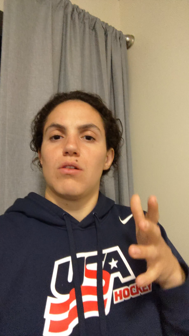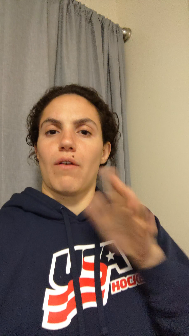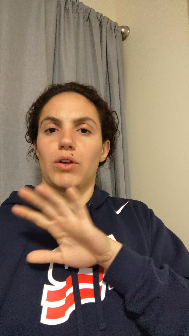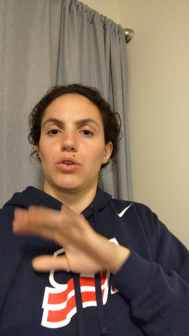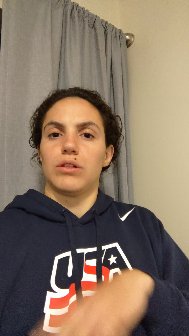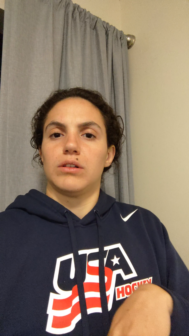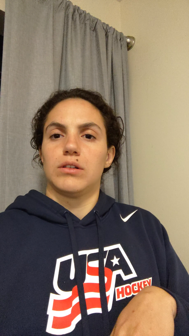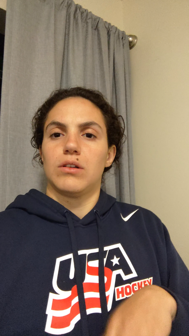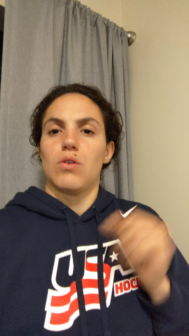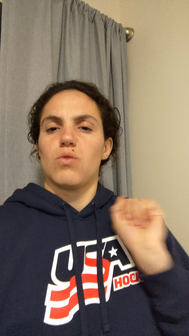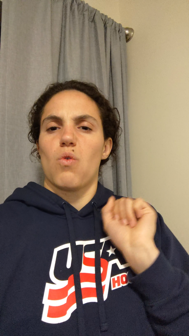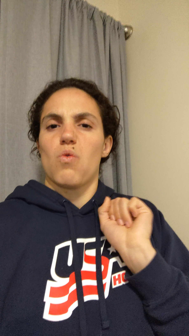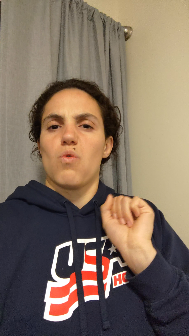cold